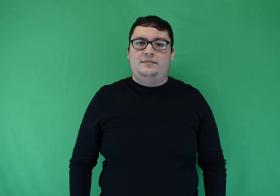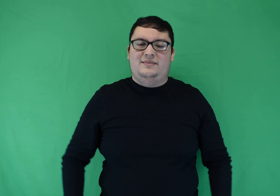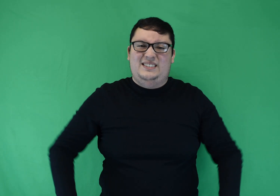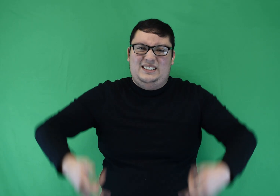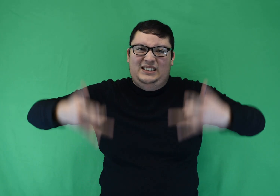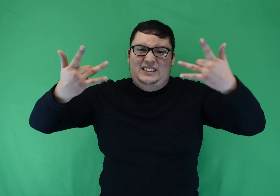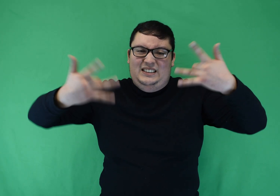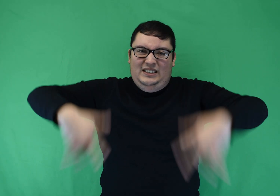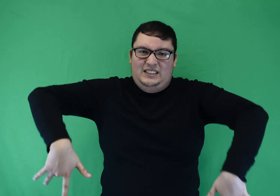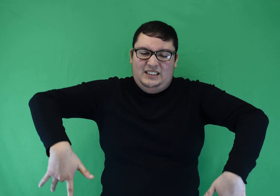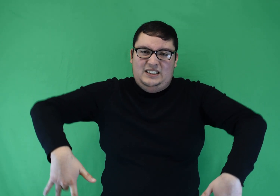dolor